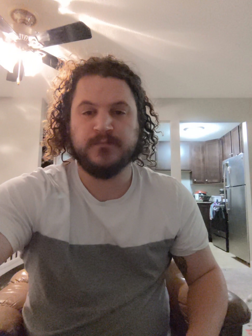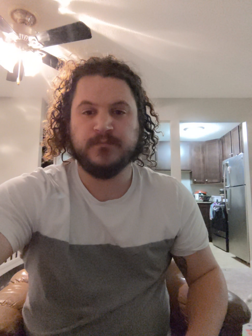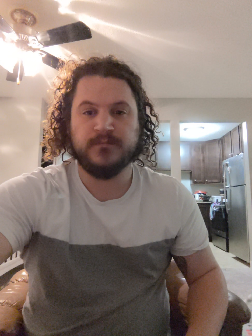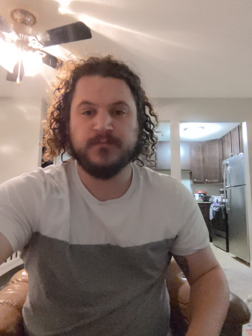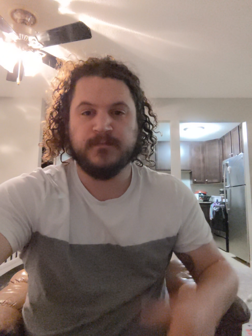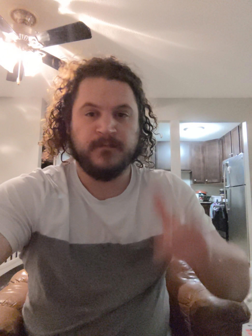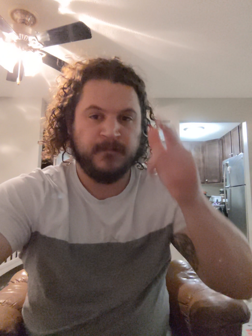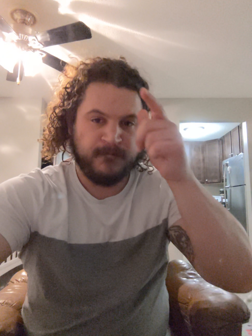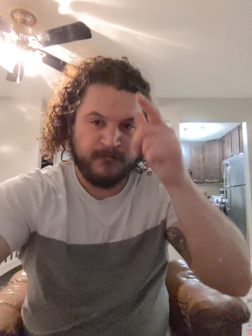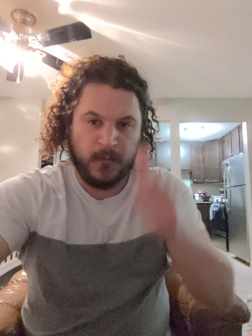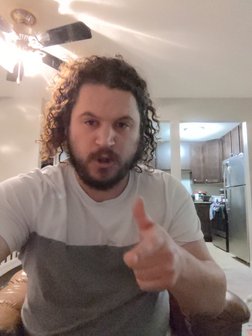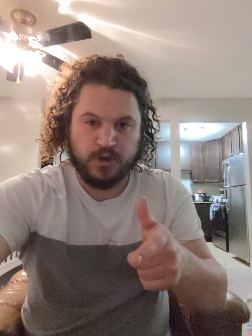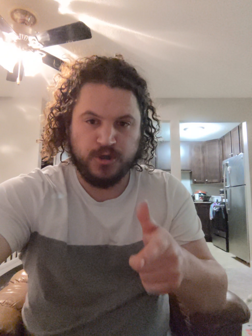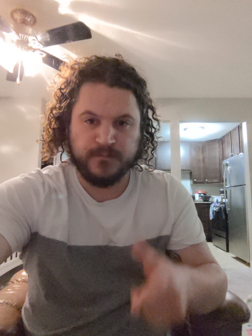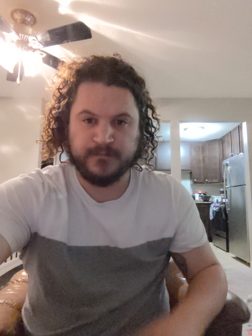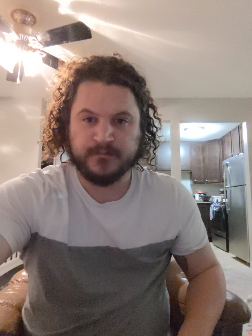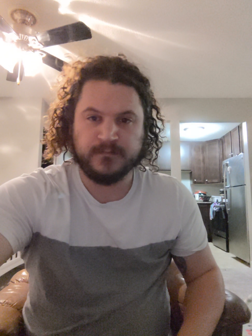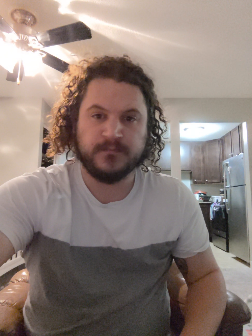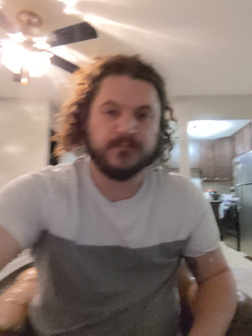brother